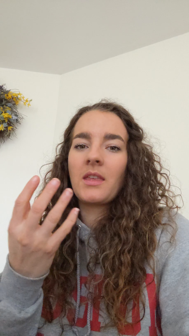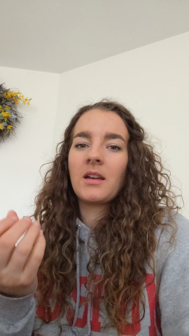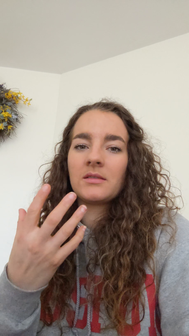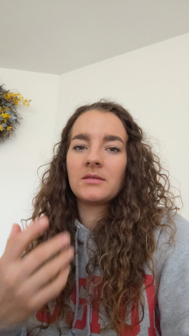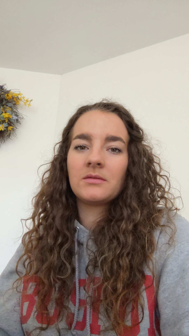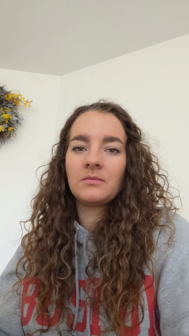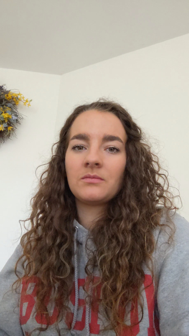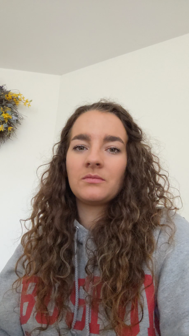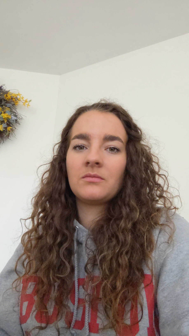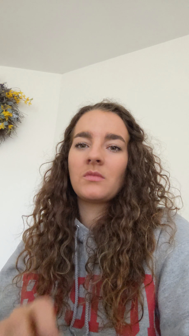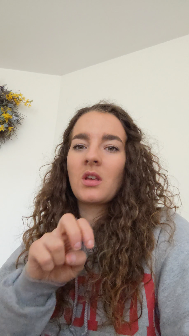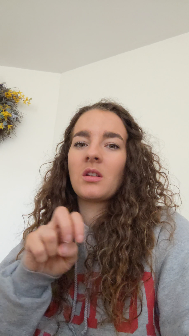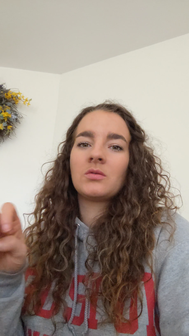couch